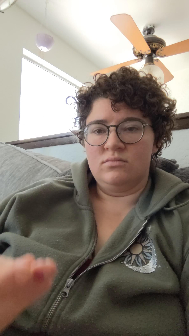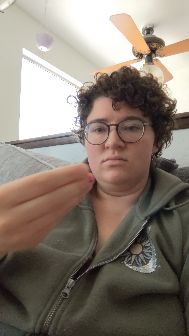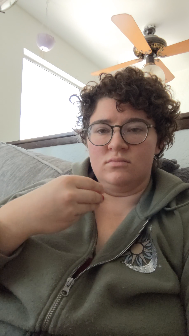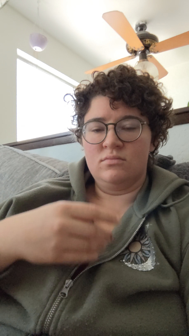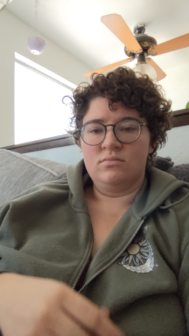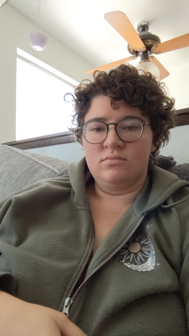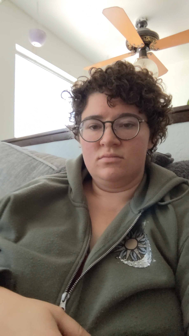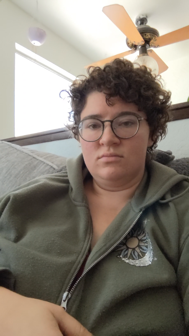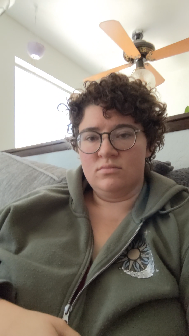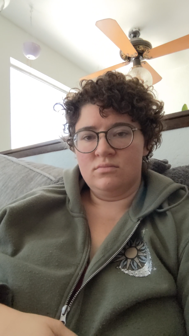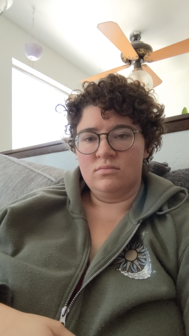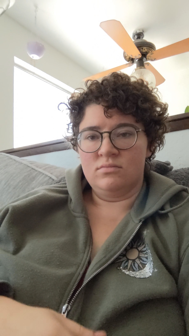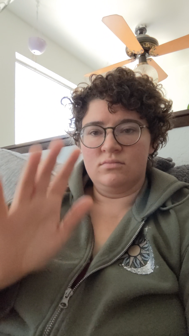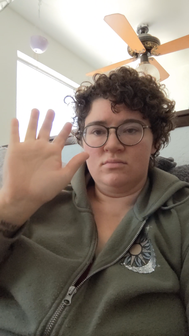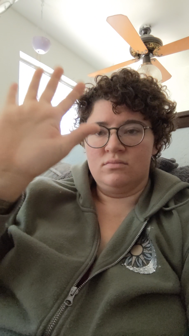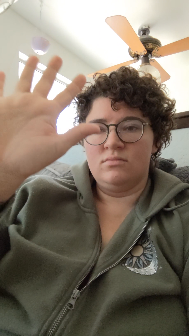give me five